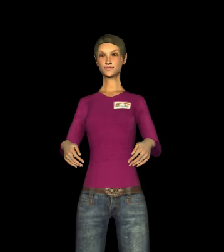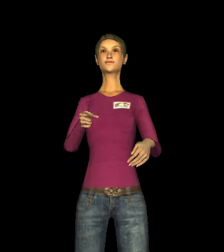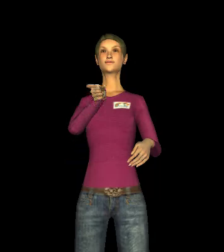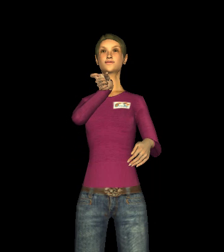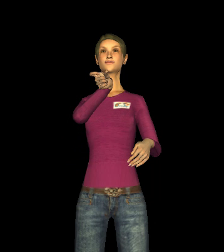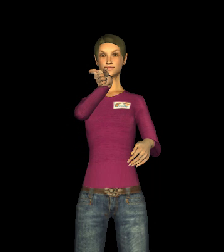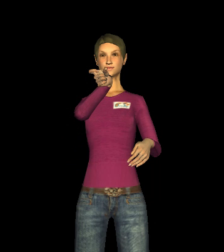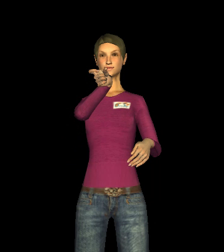كلمة